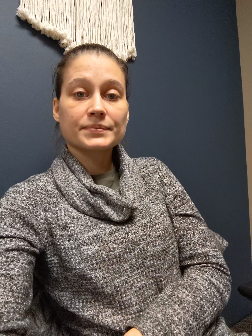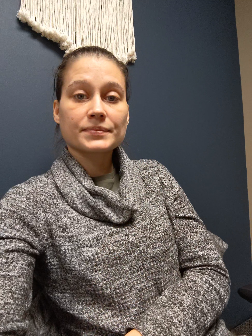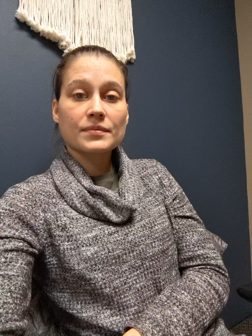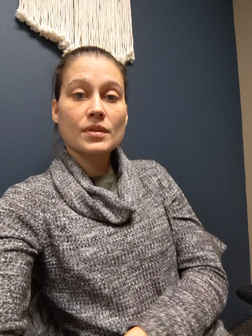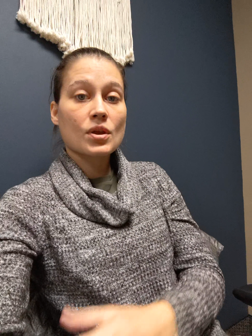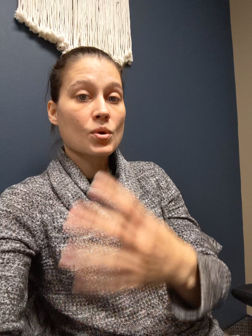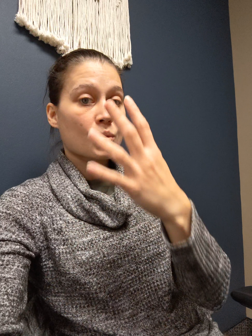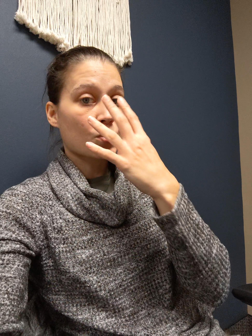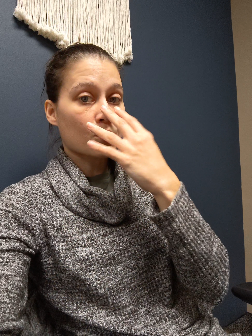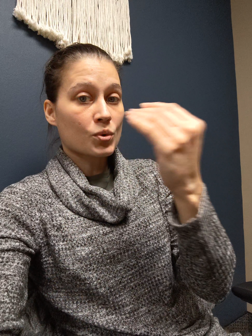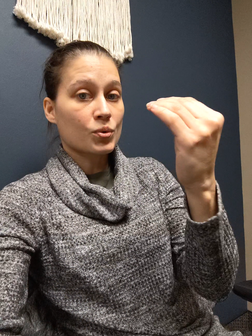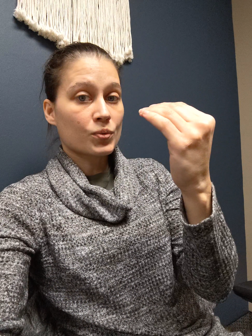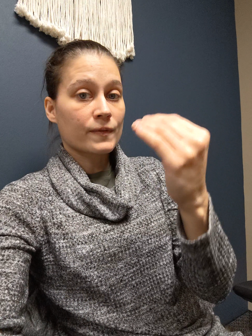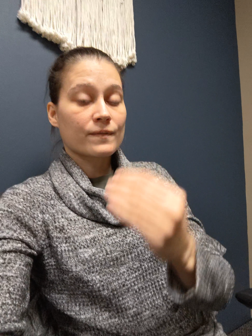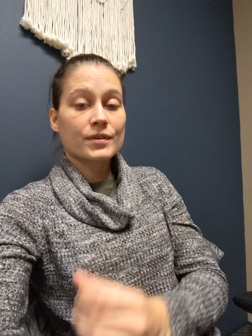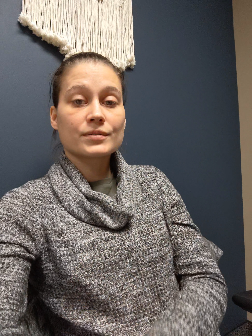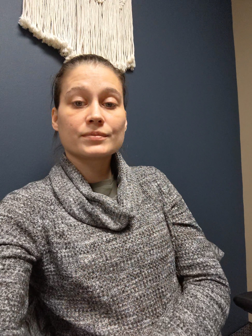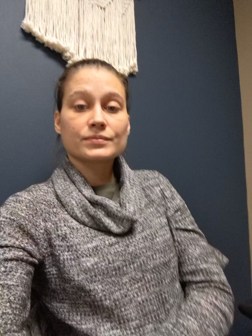wolf